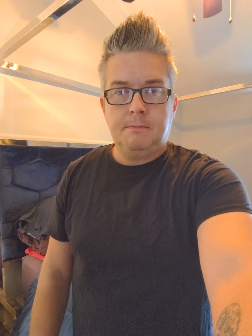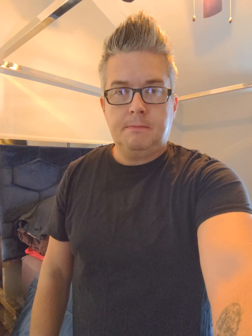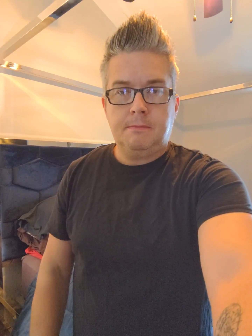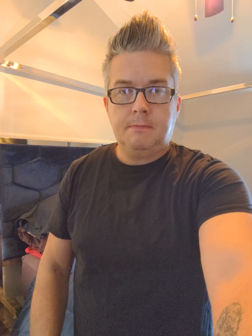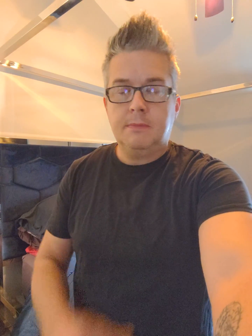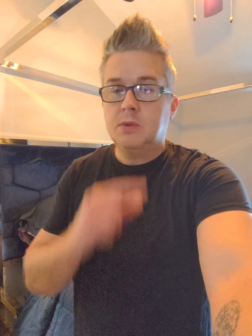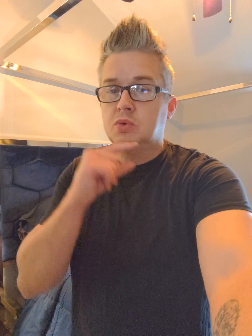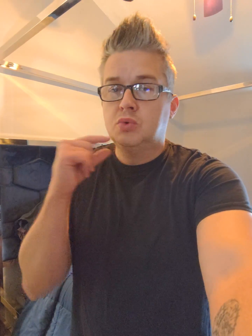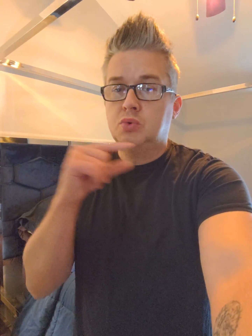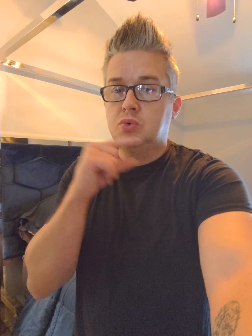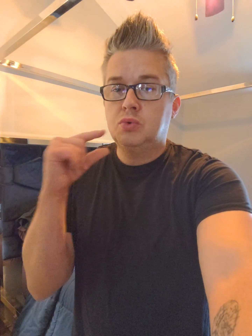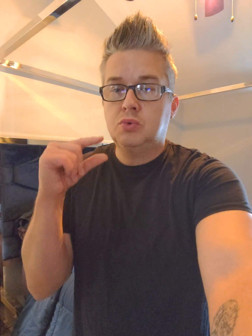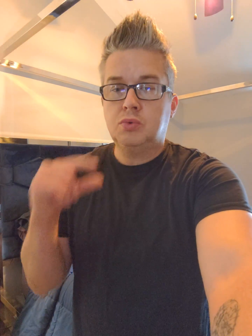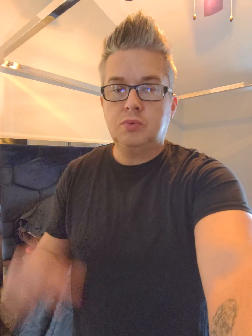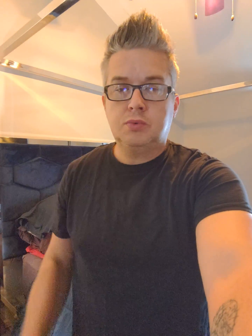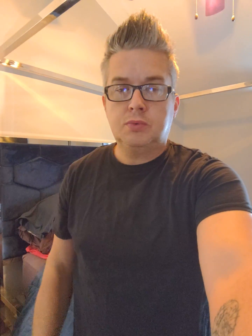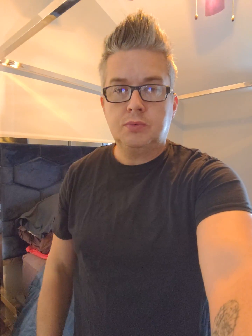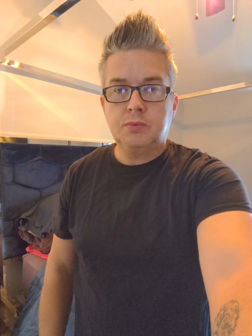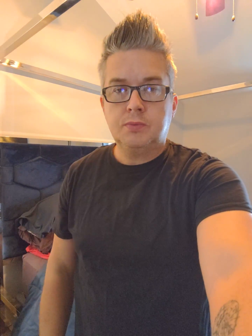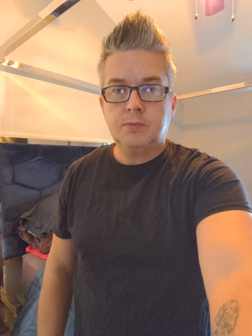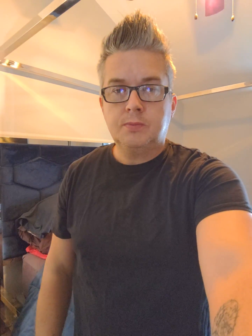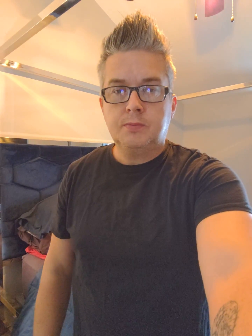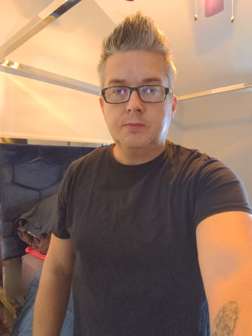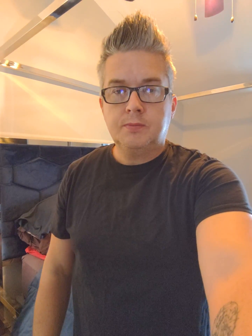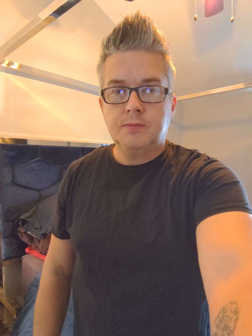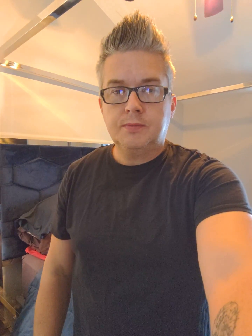glue